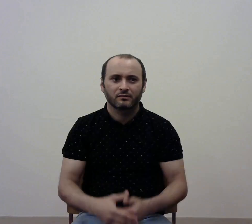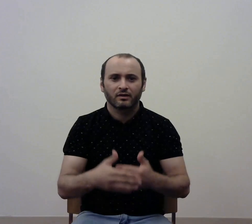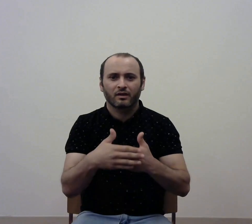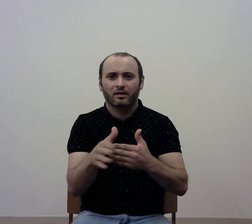qapı